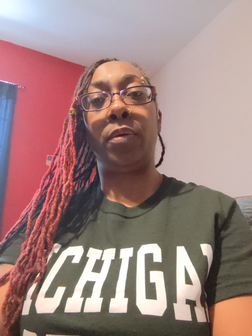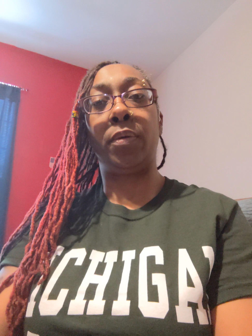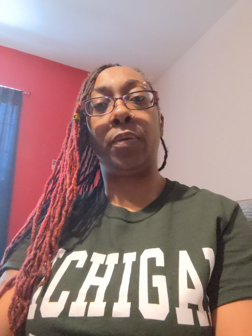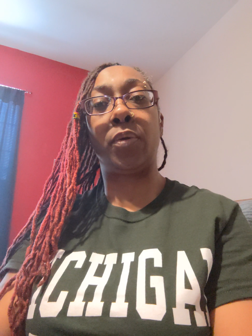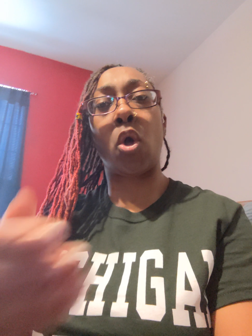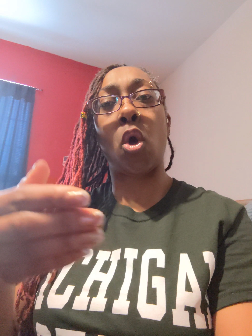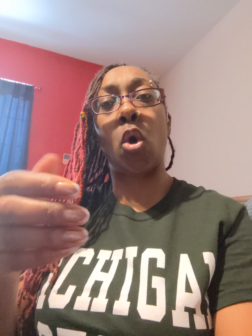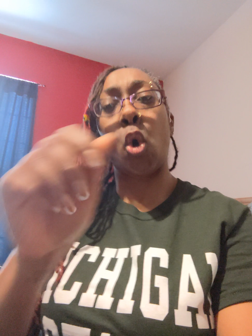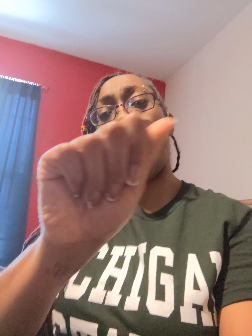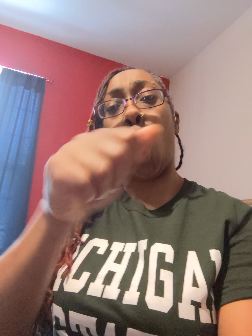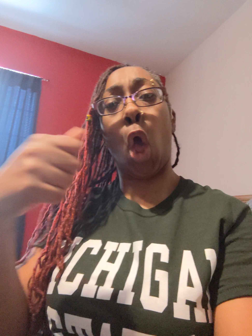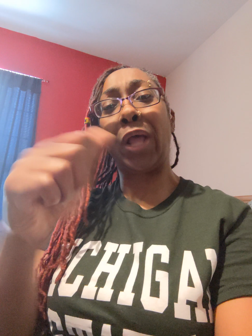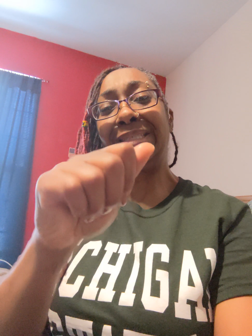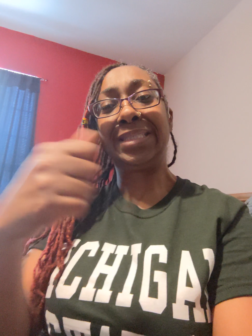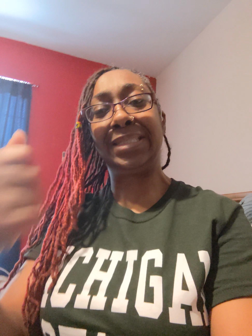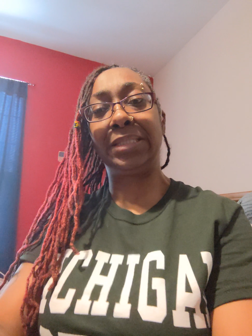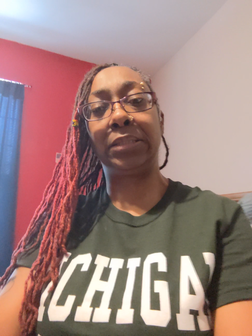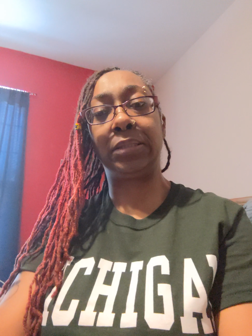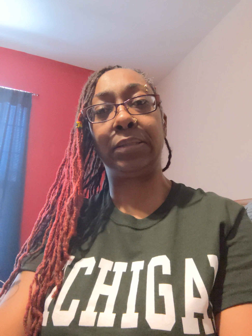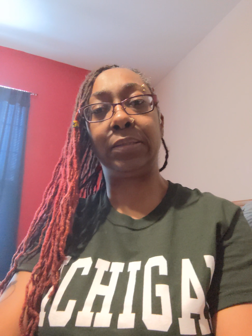closet